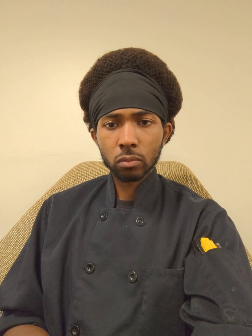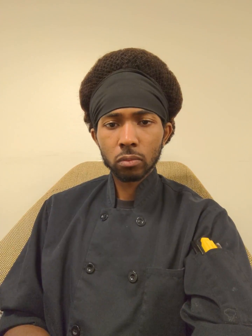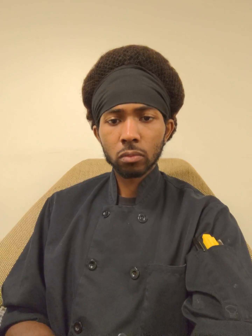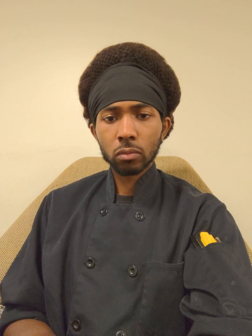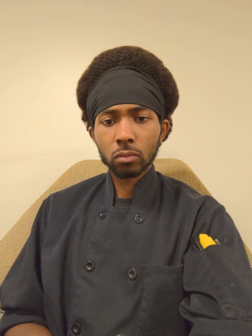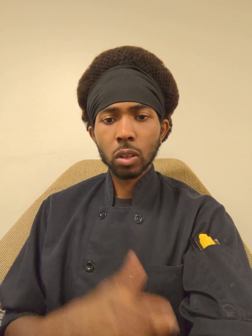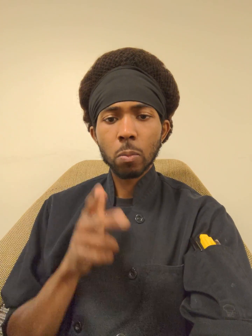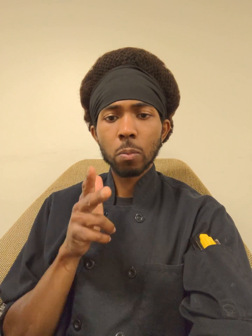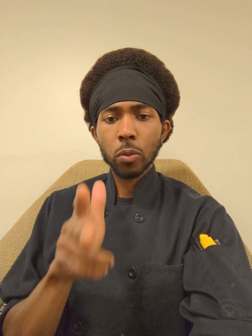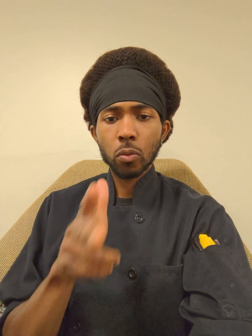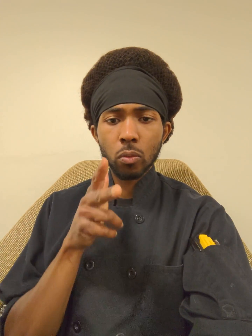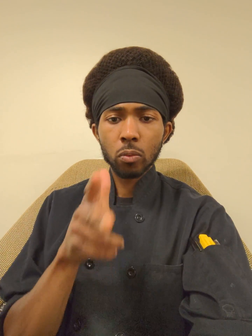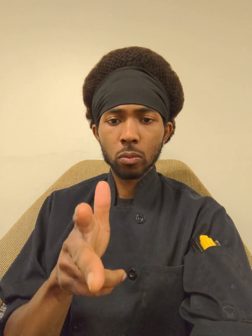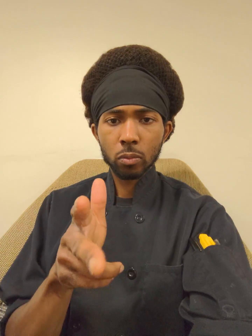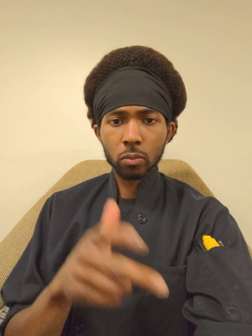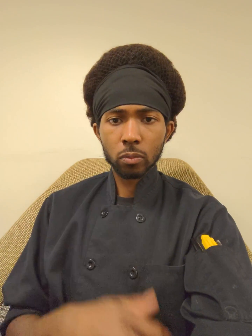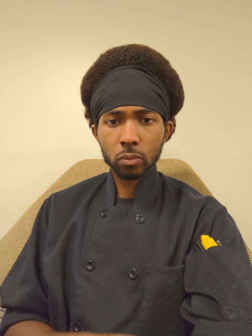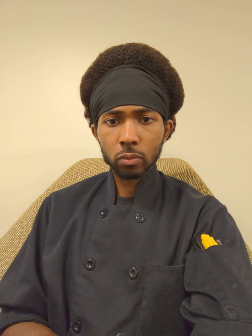garage